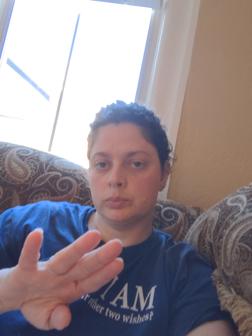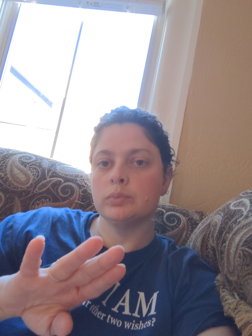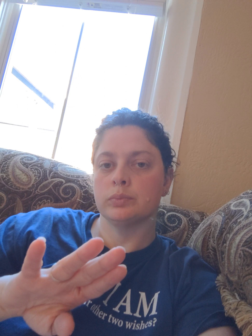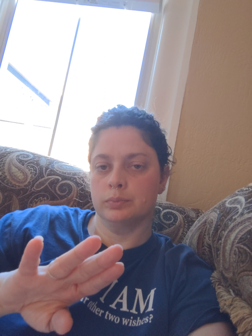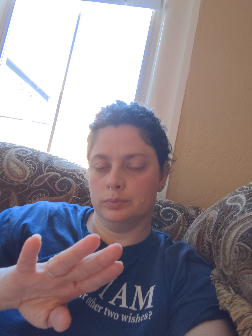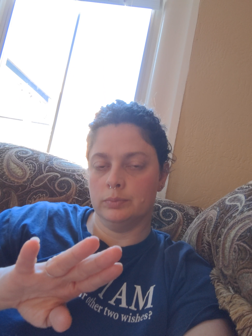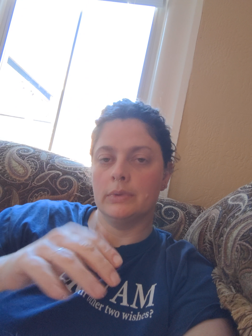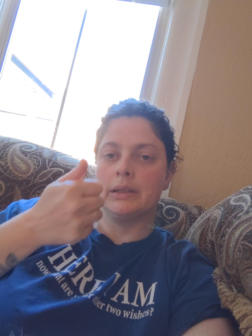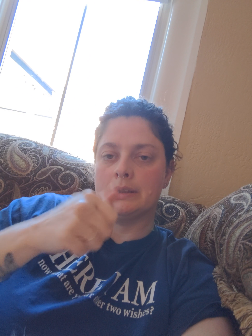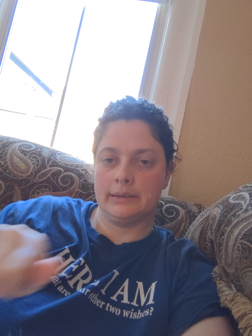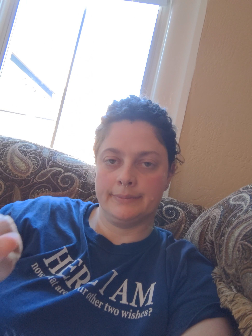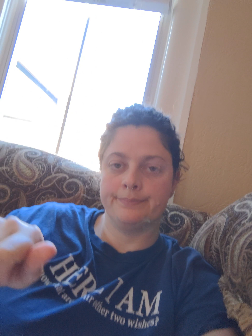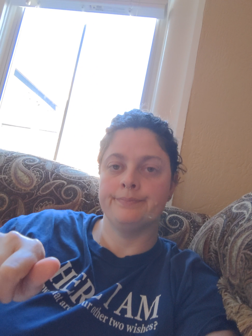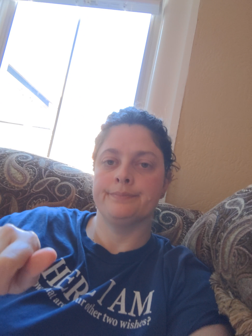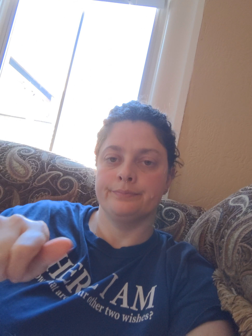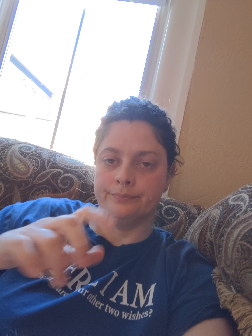any